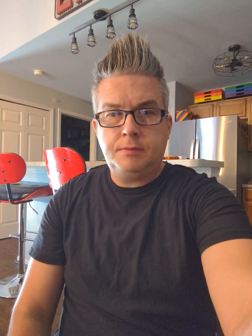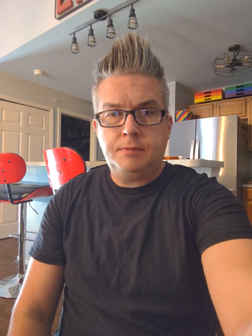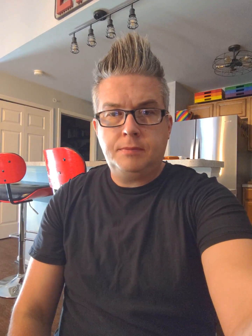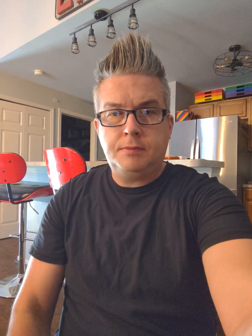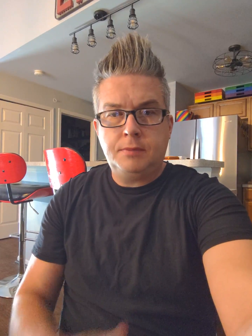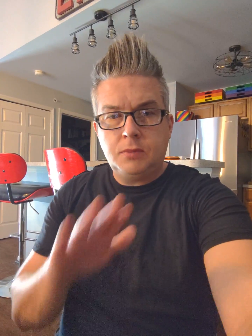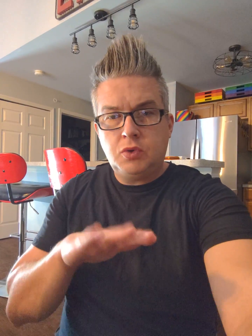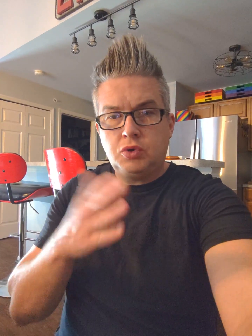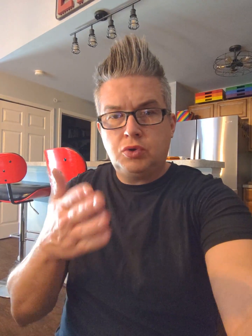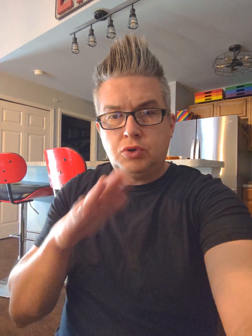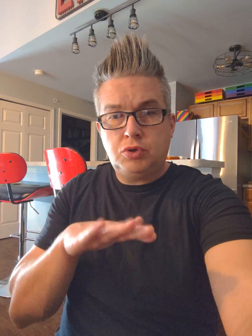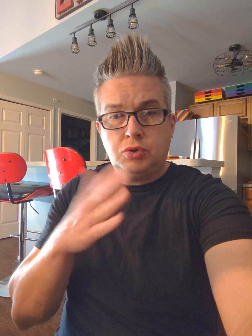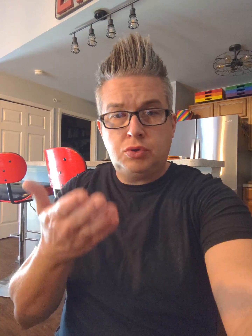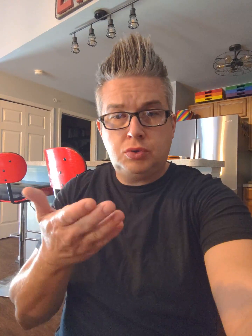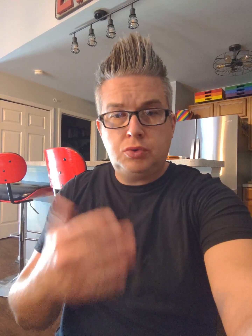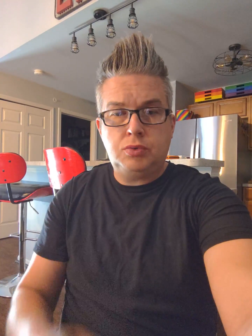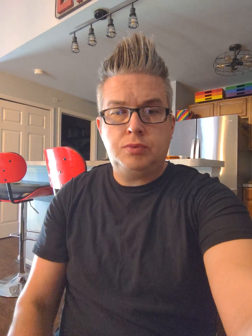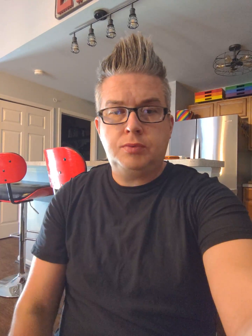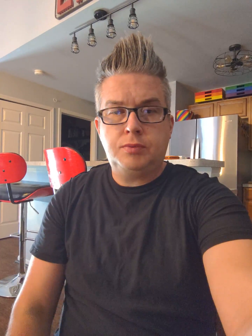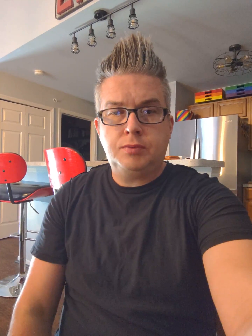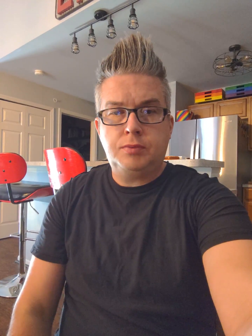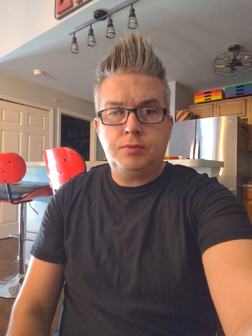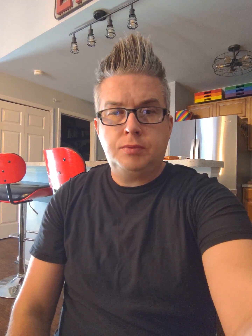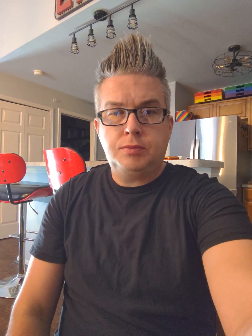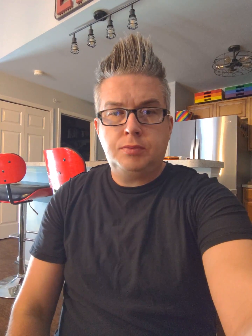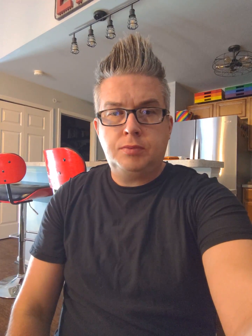kitchen